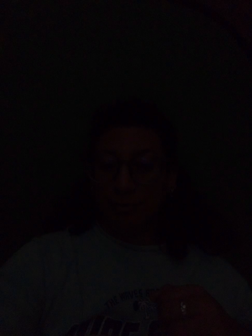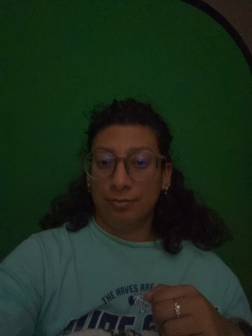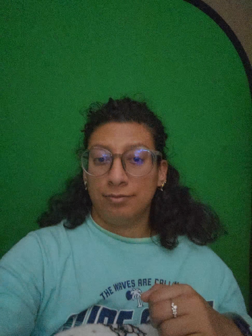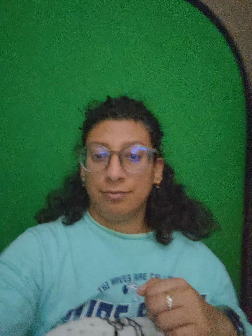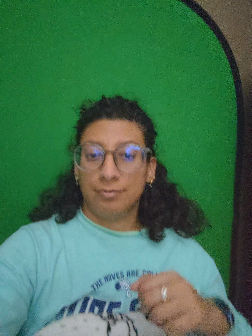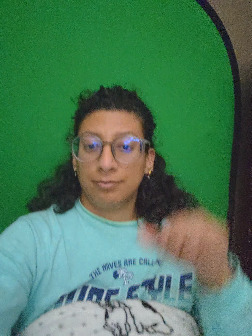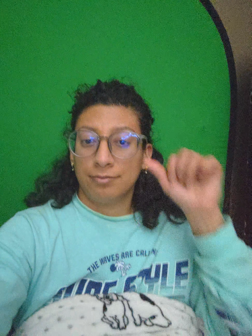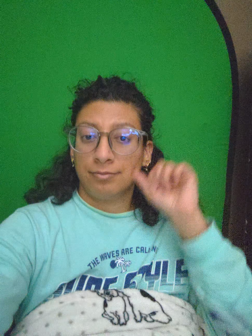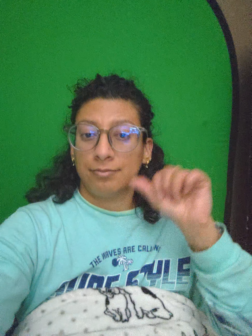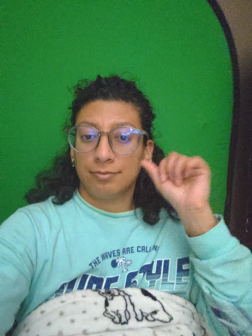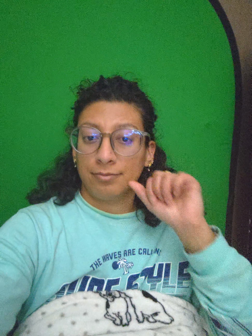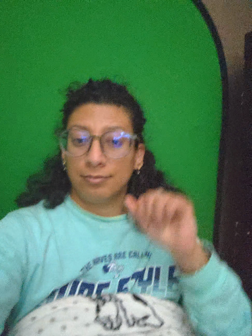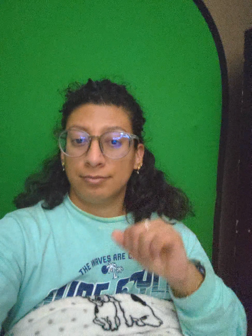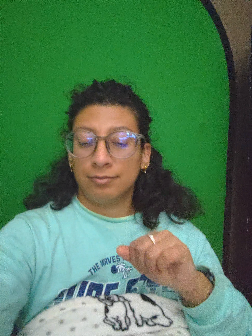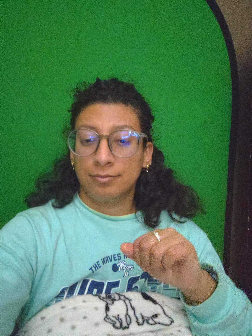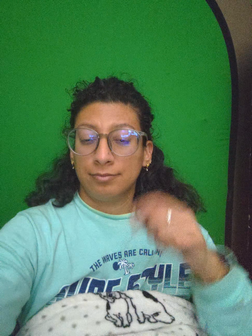aunt